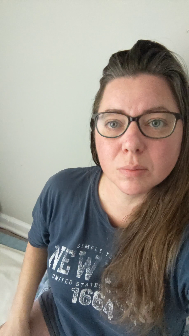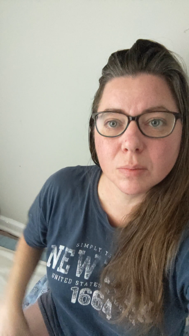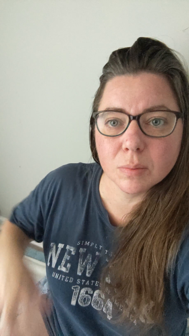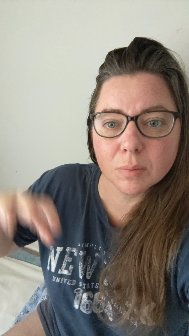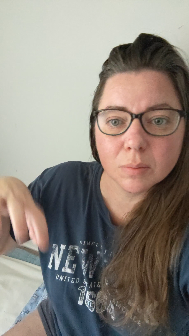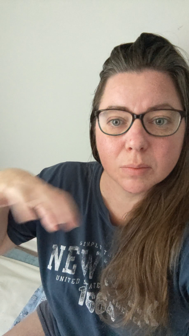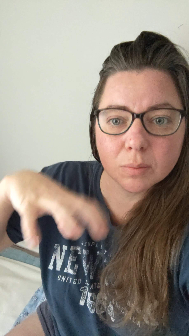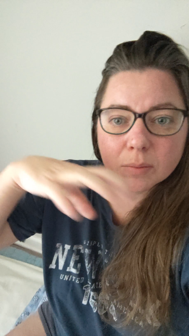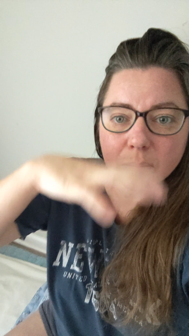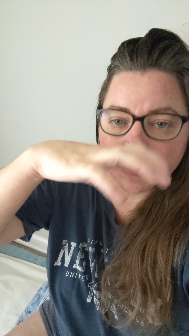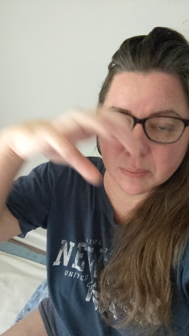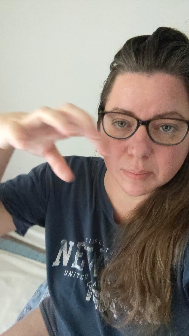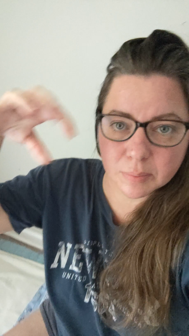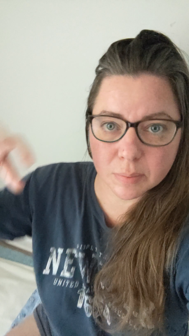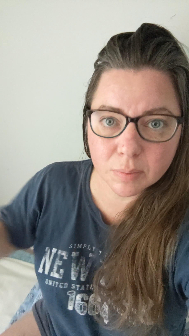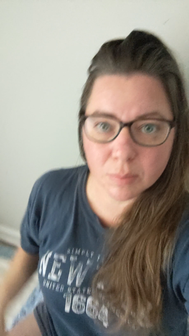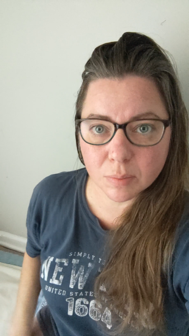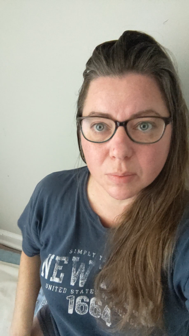block